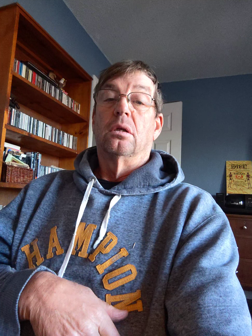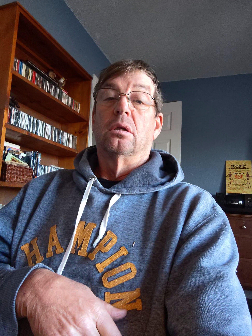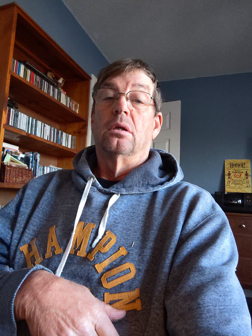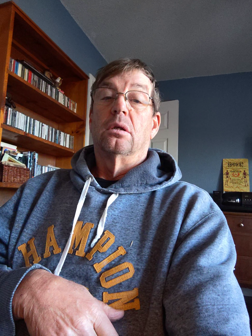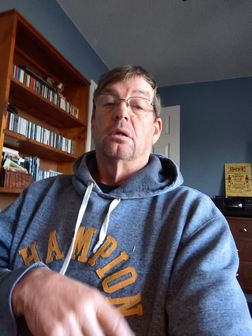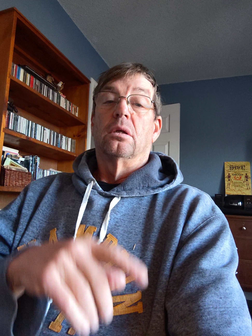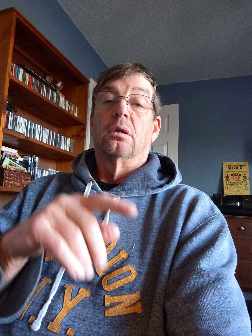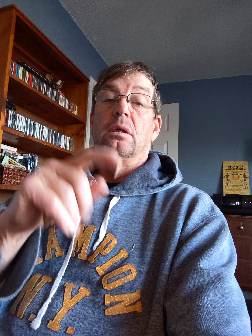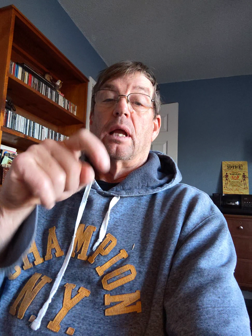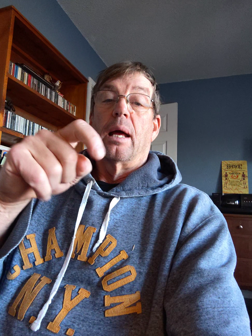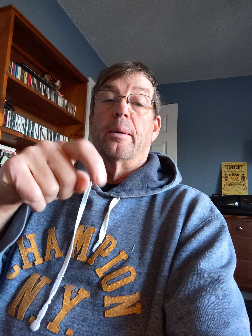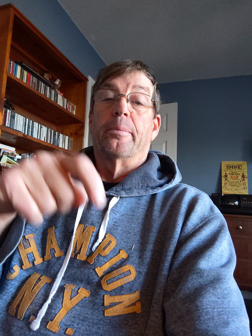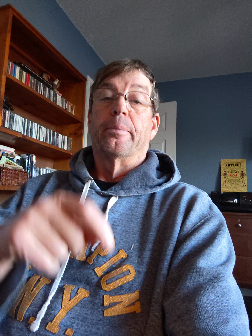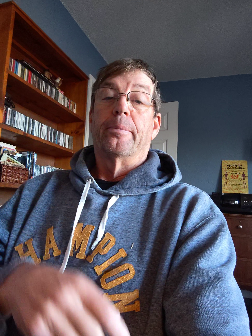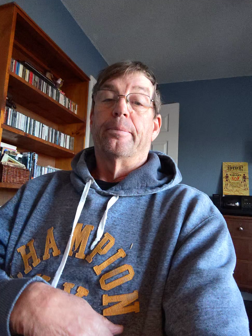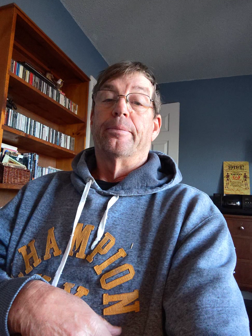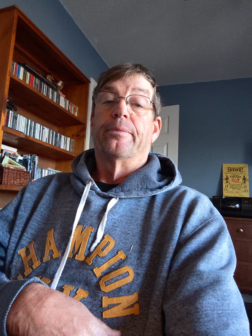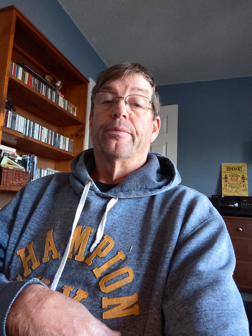time